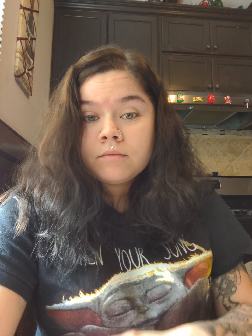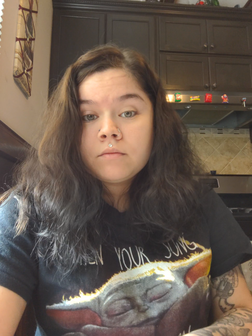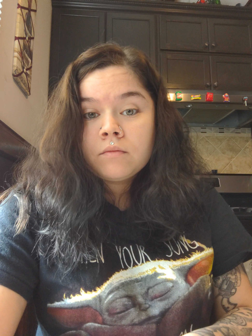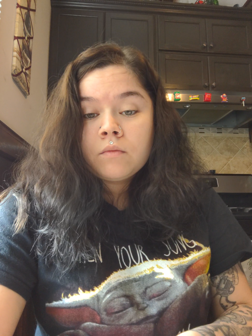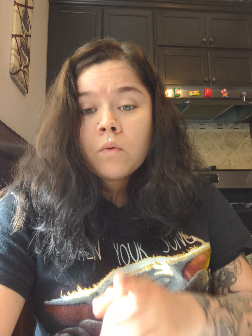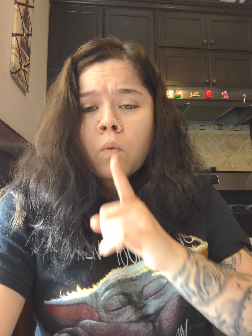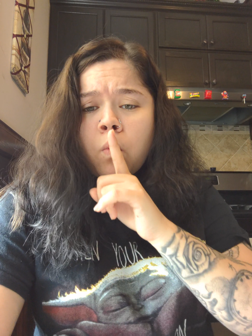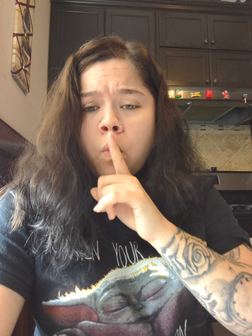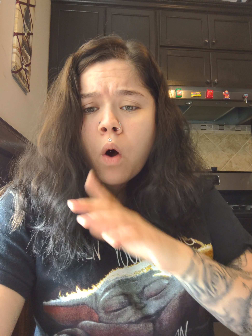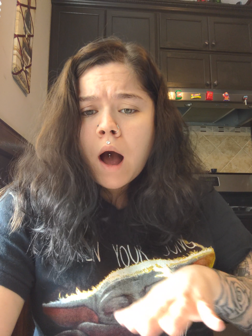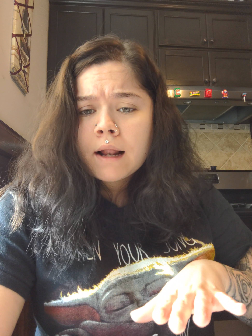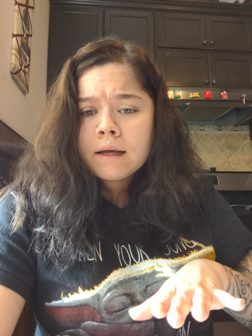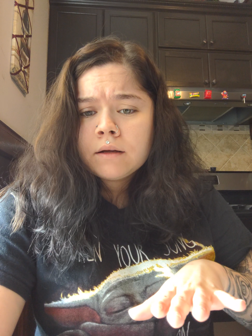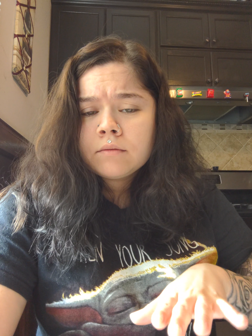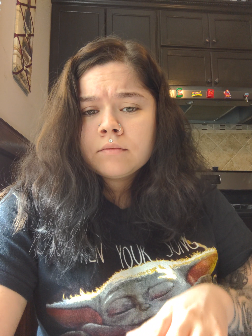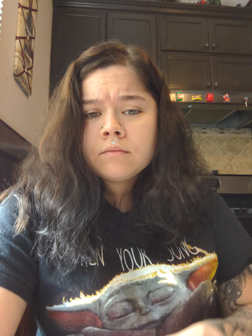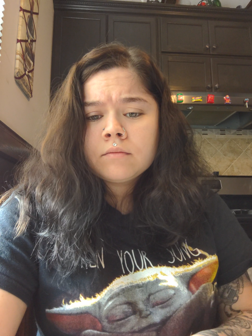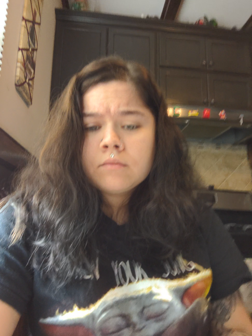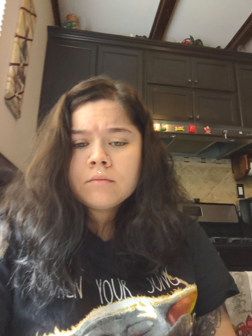quiet